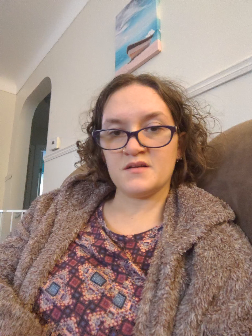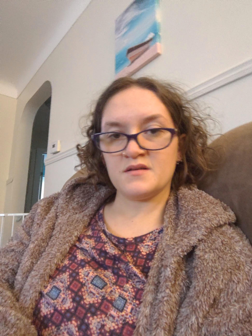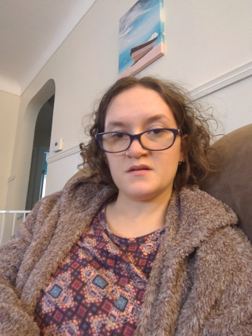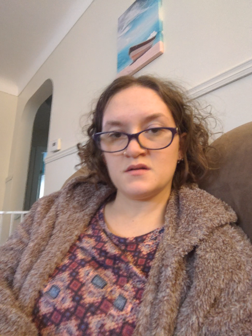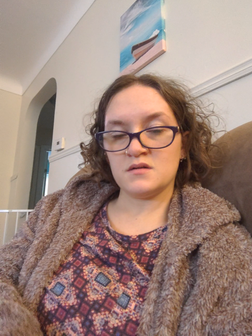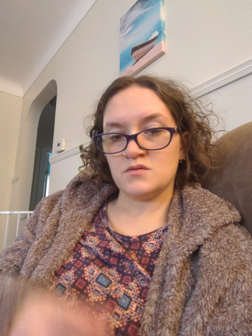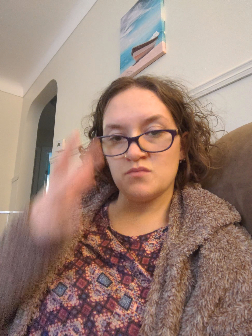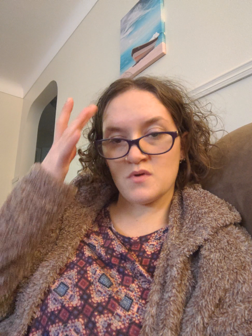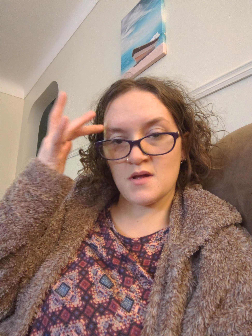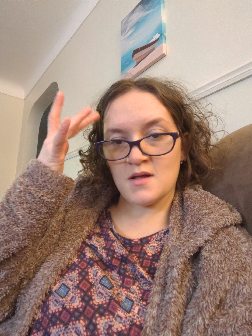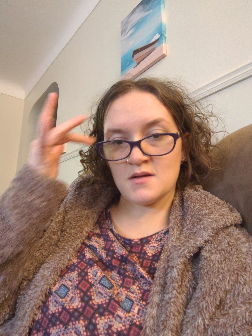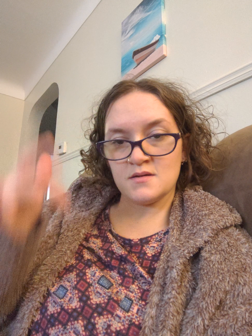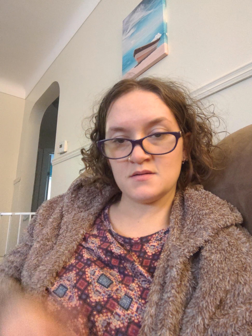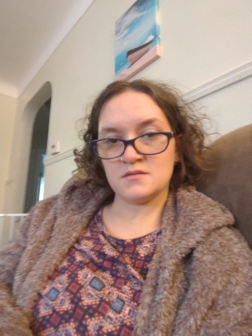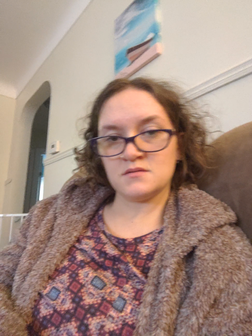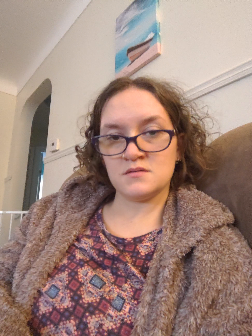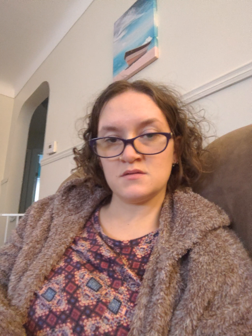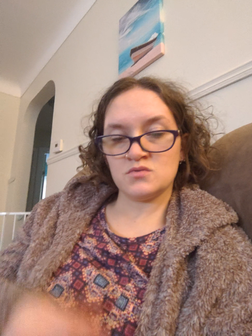why